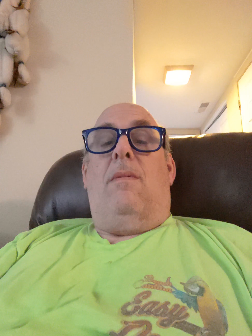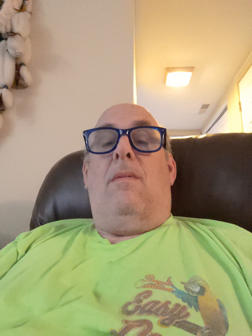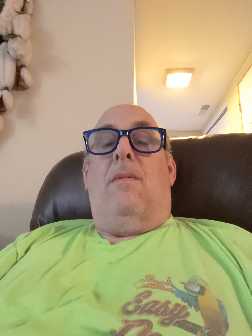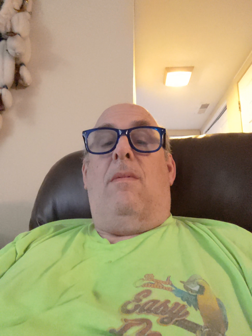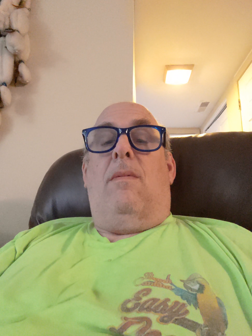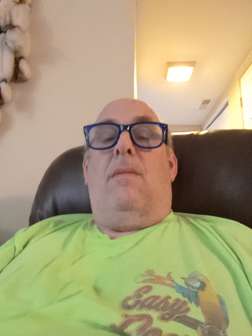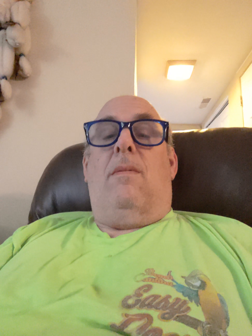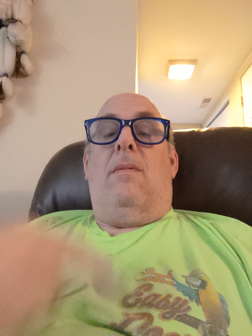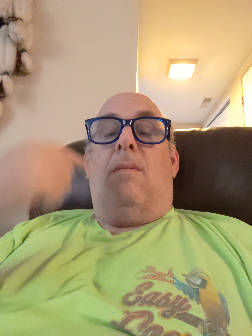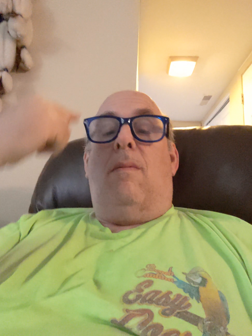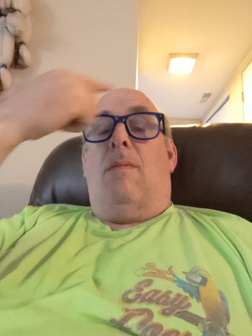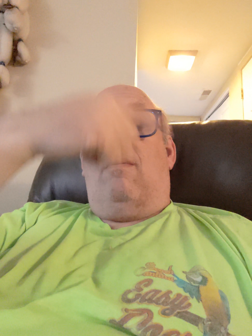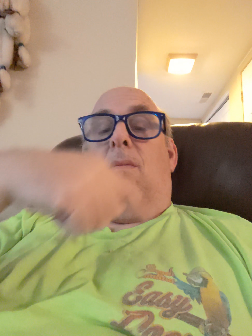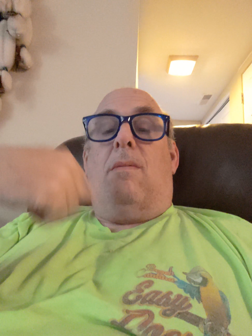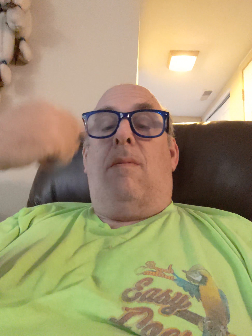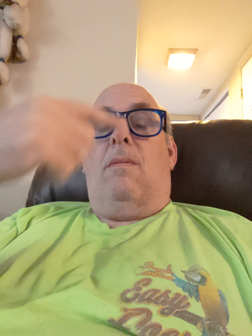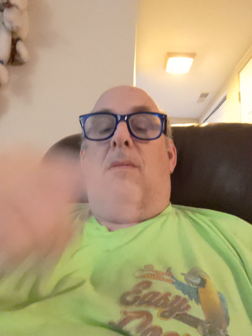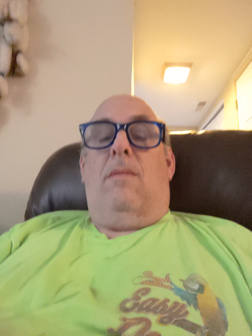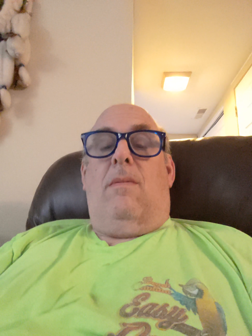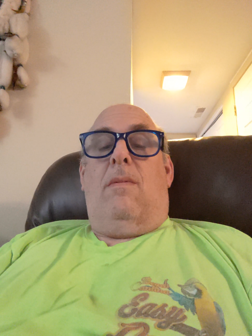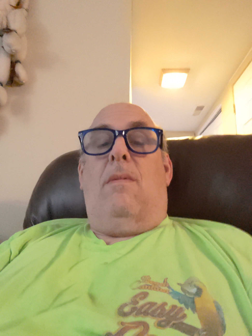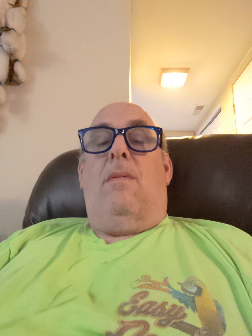face